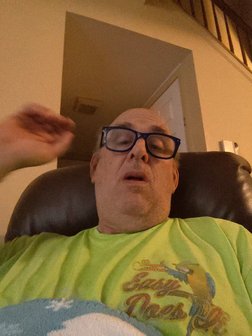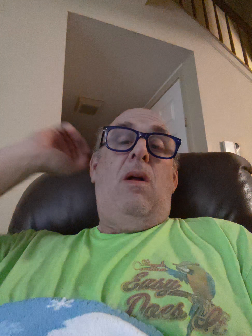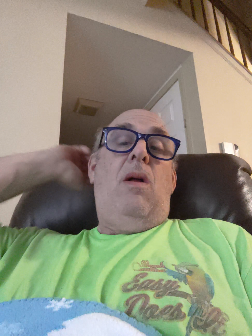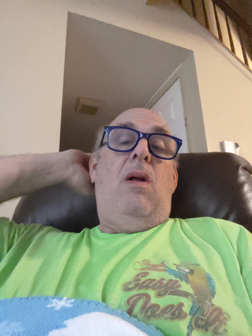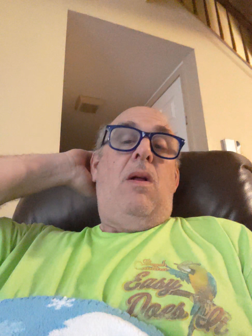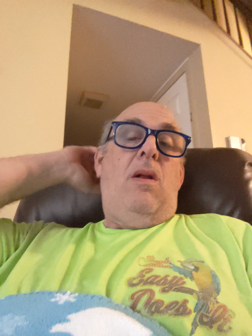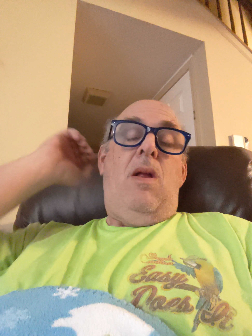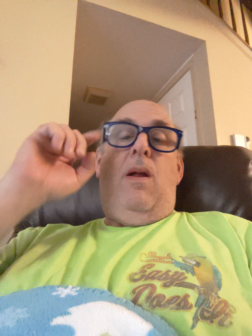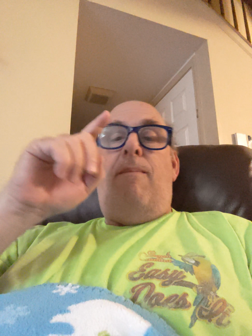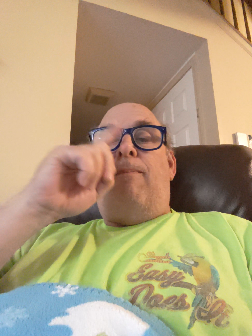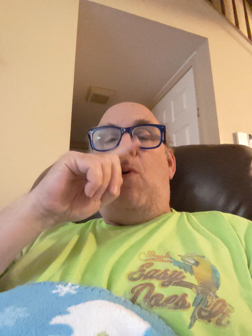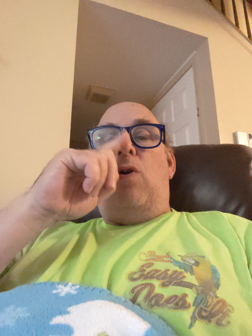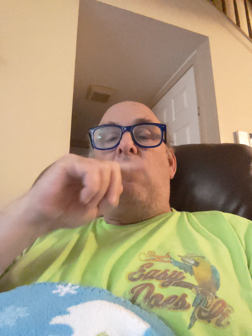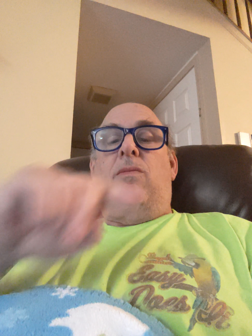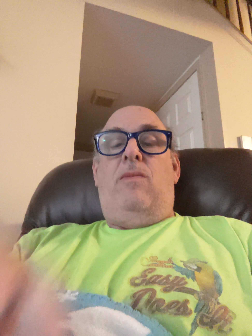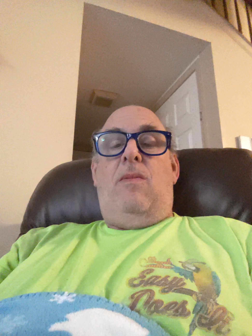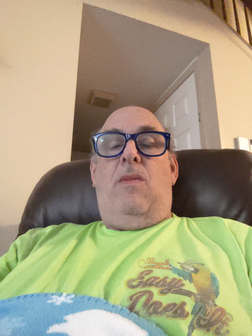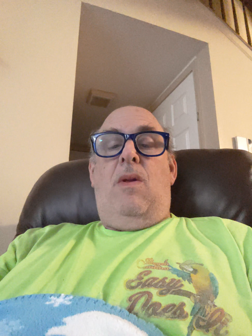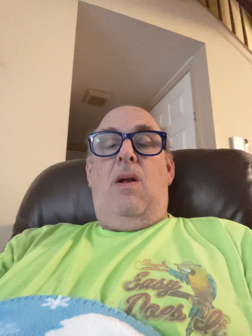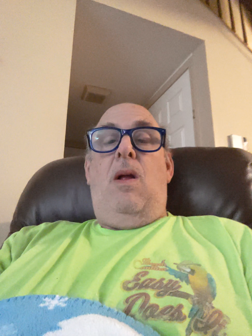mouse